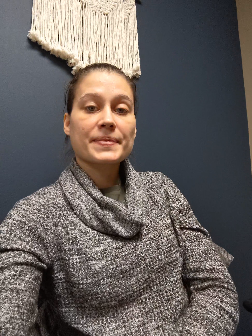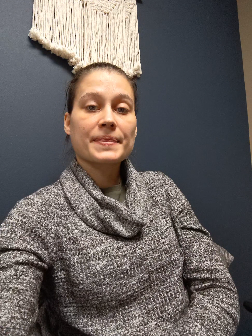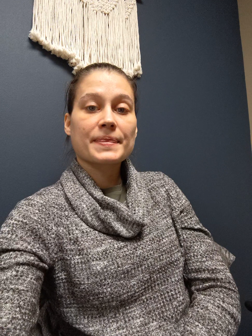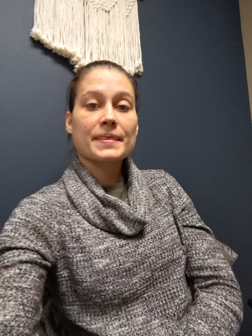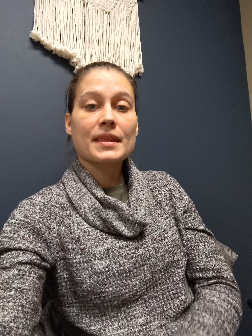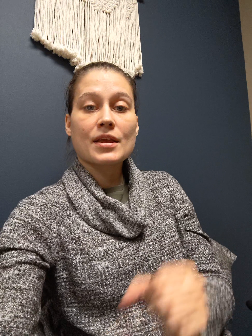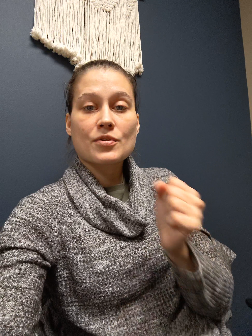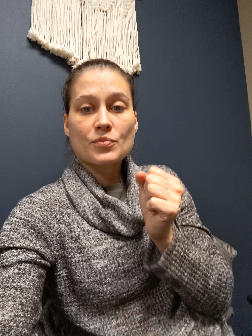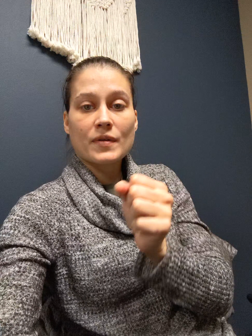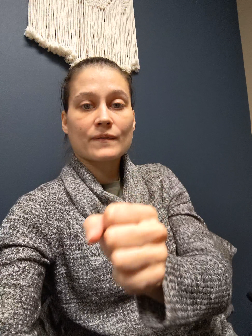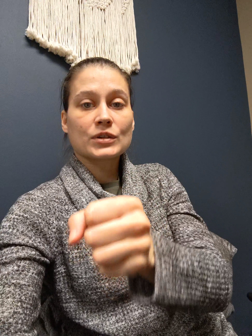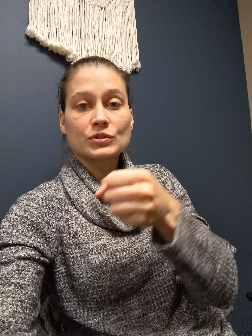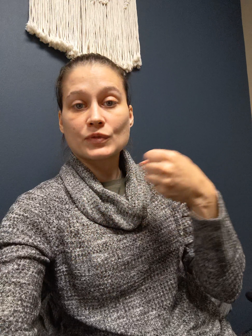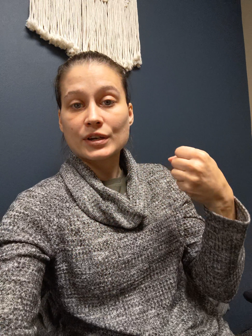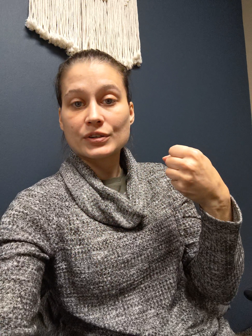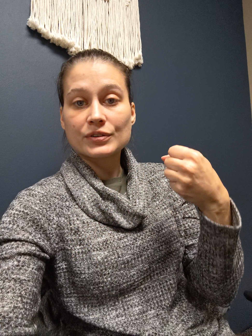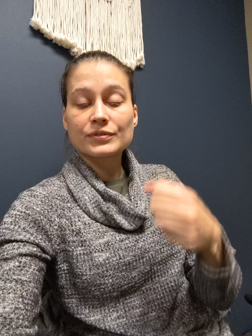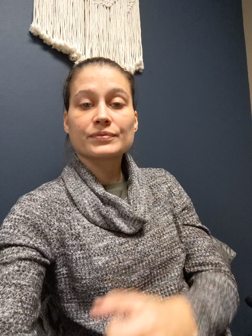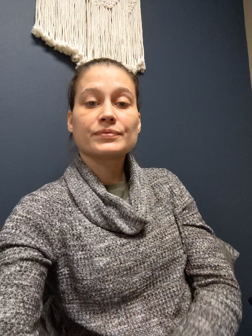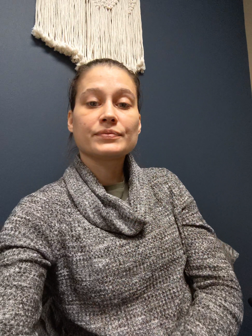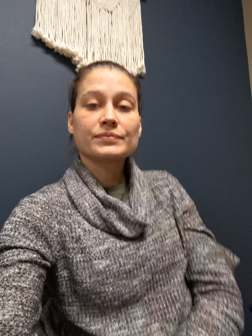refrigerator